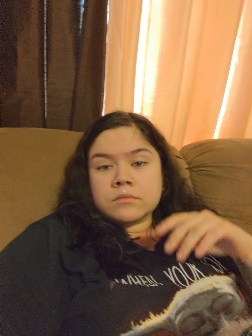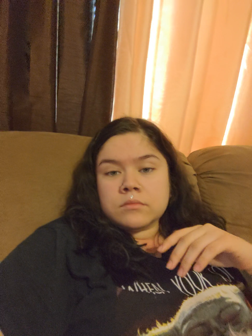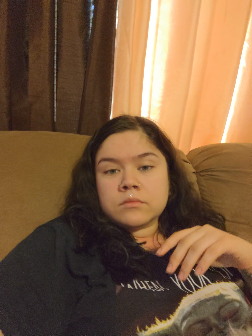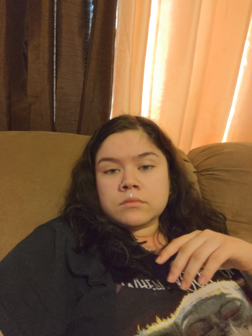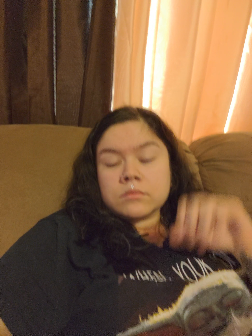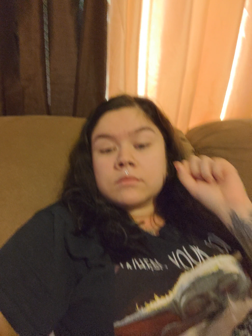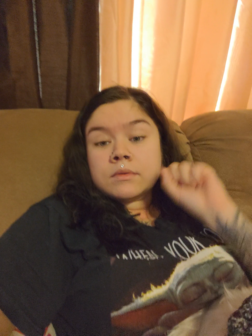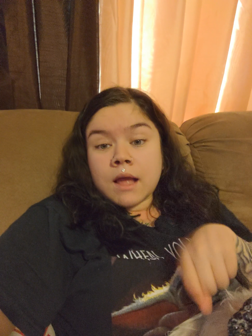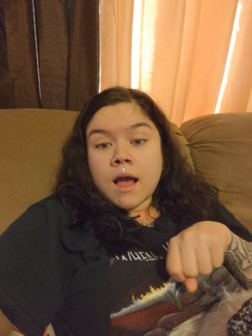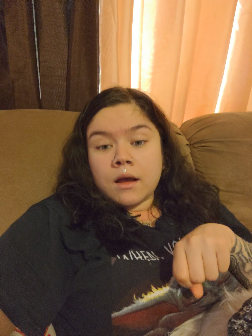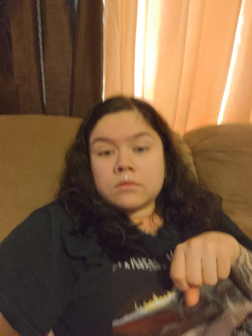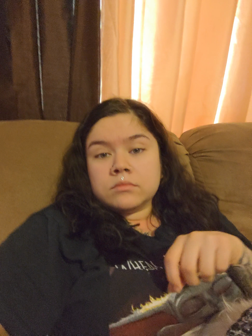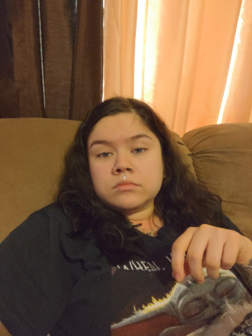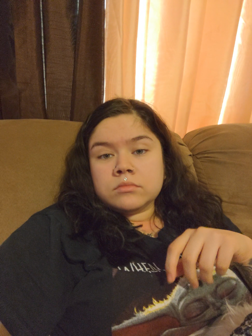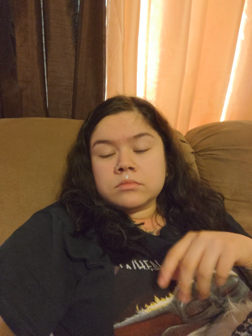can